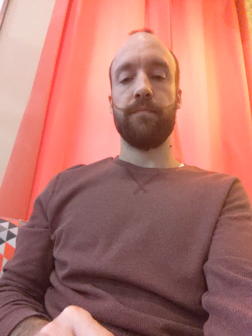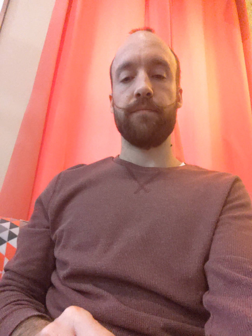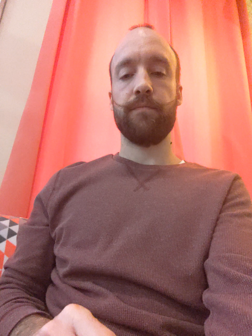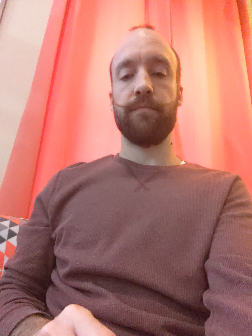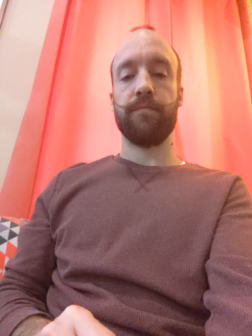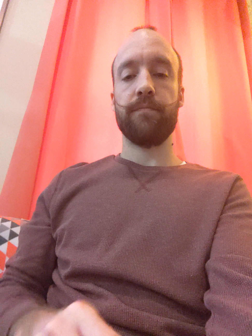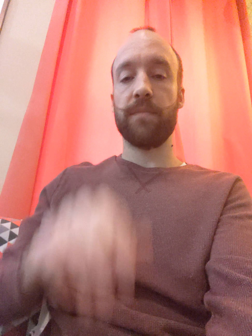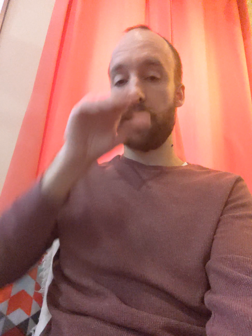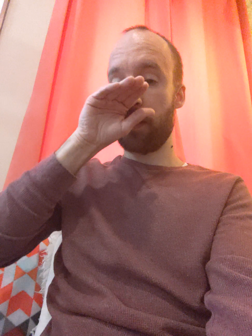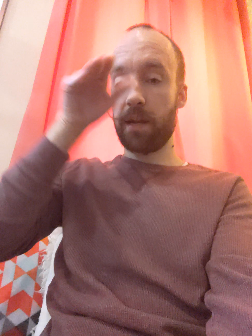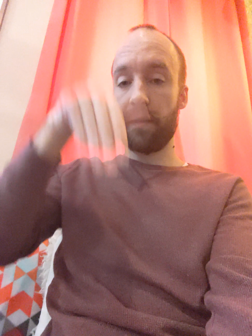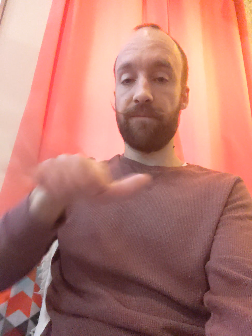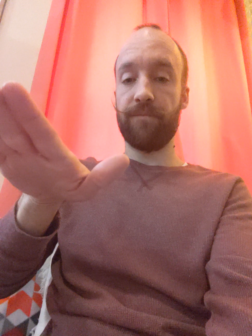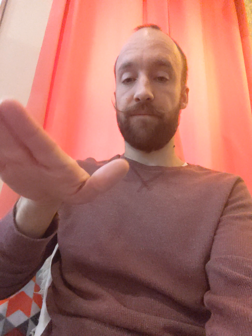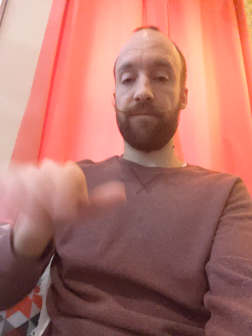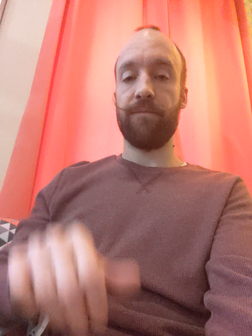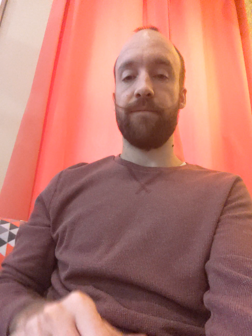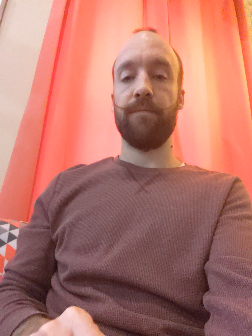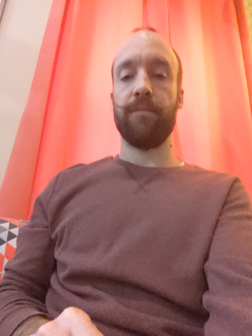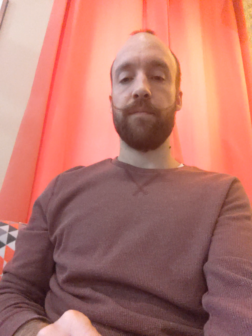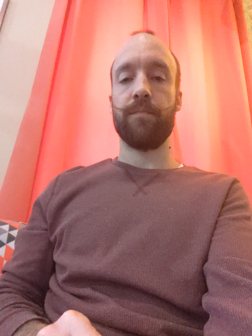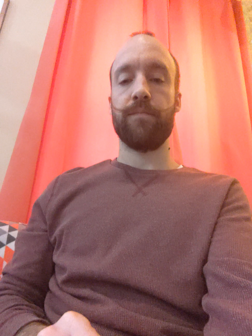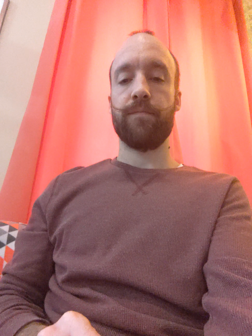elephant